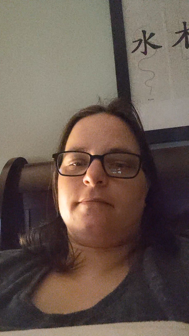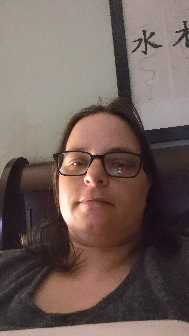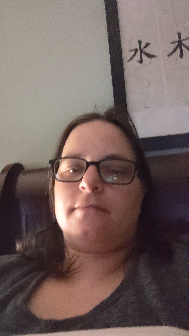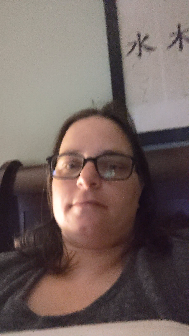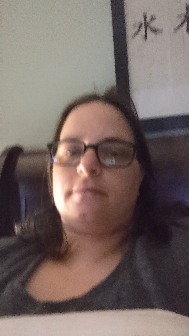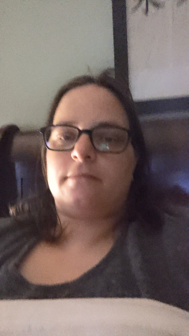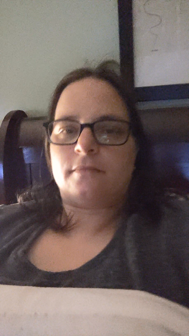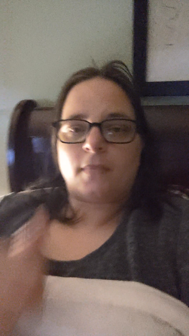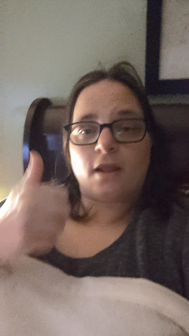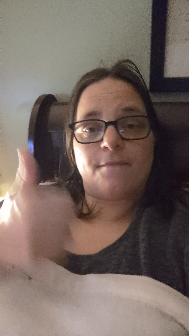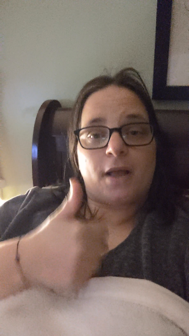basement